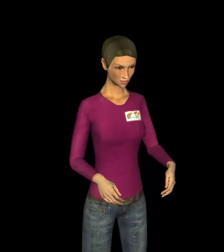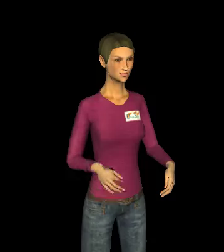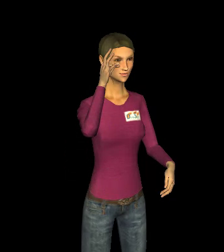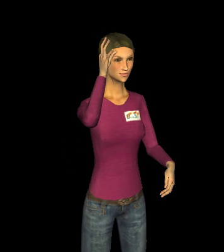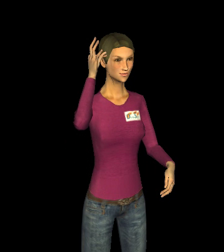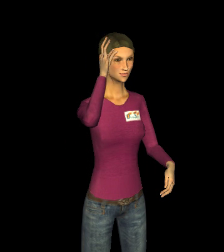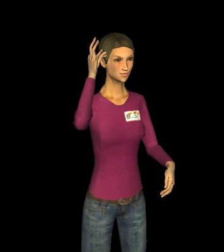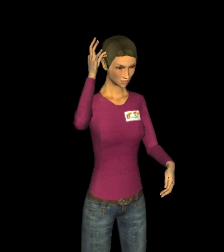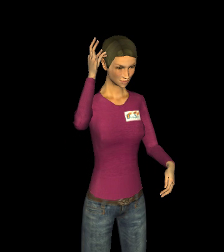شعر